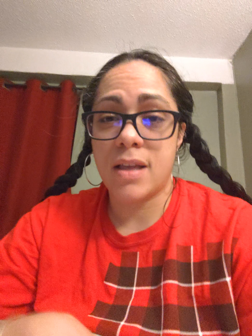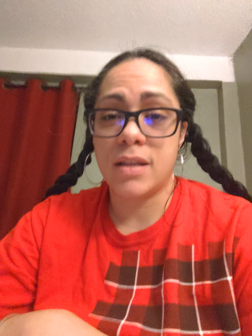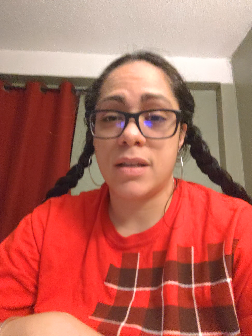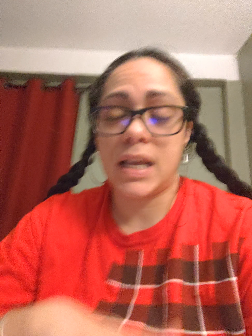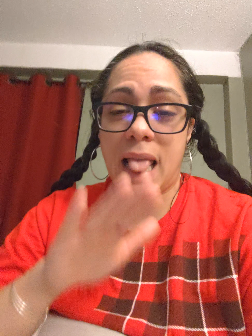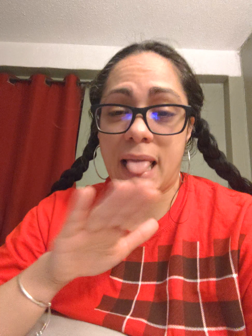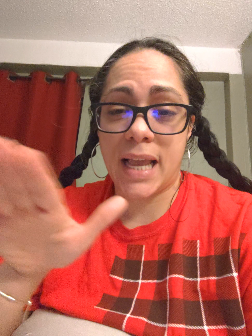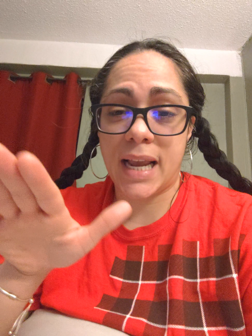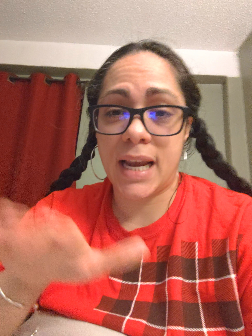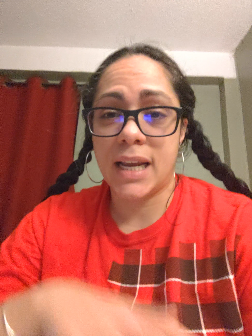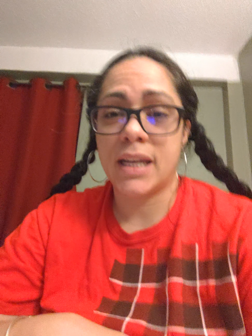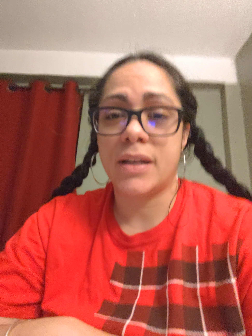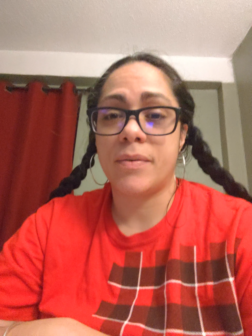clean